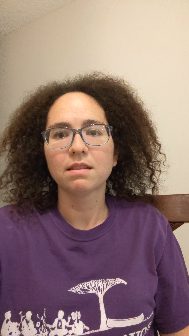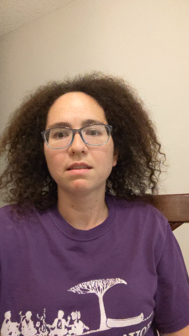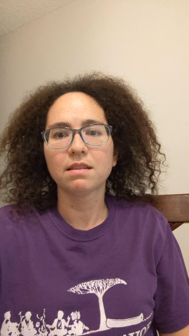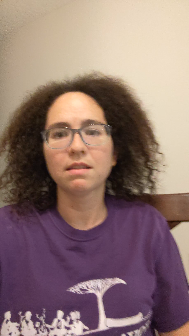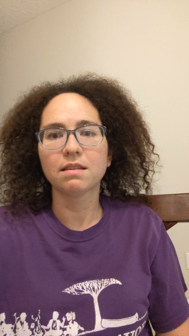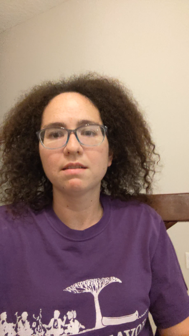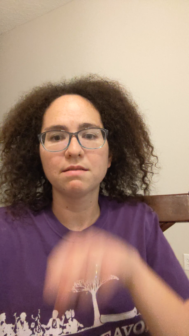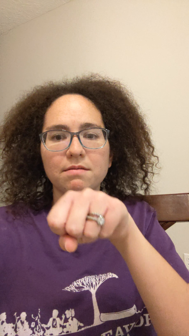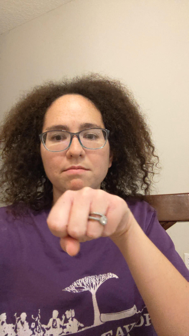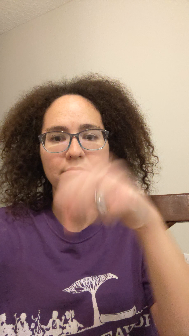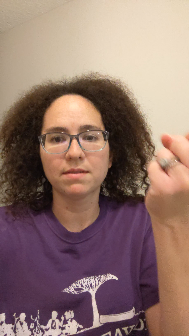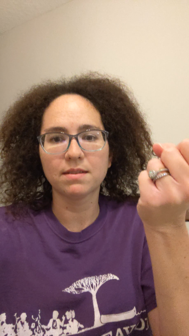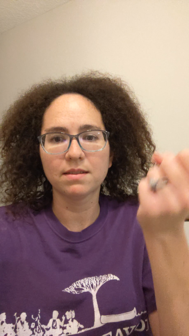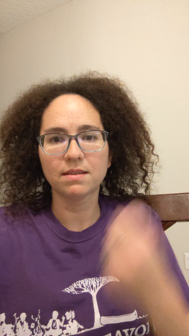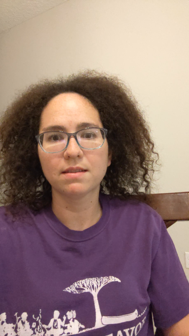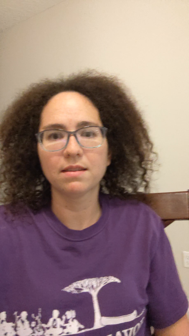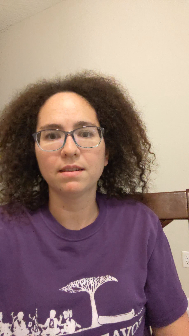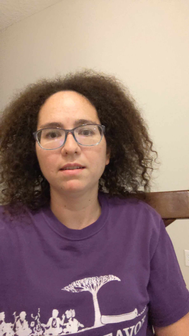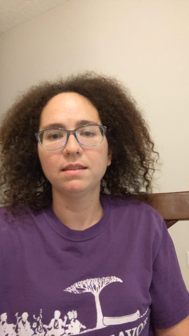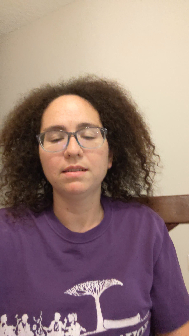break